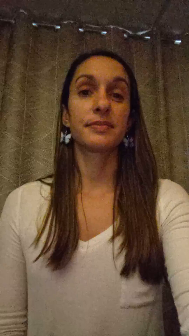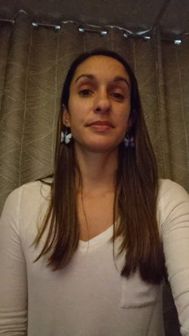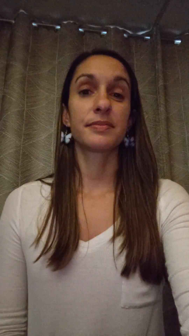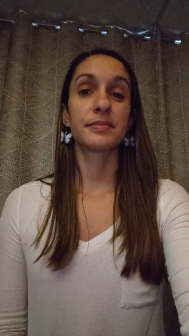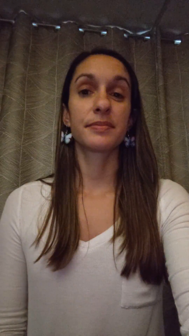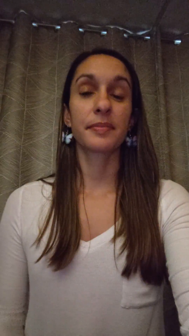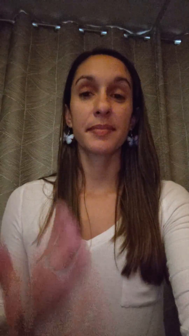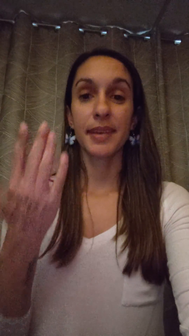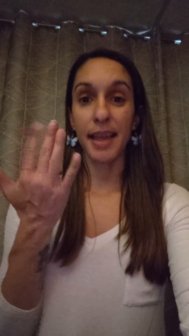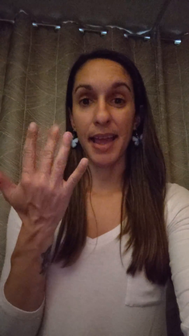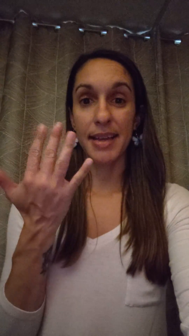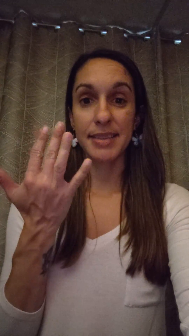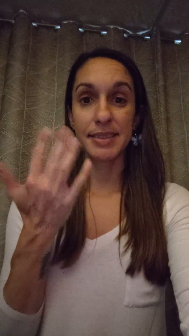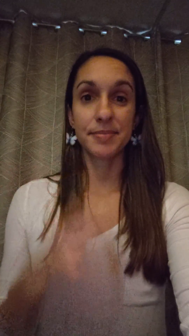hand